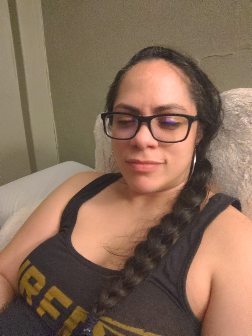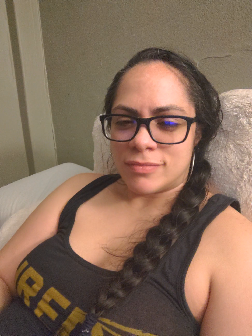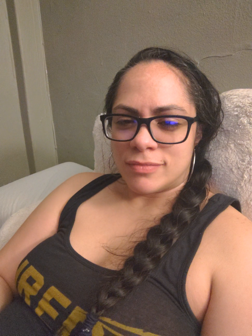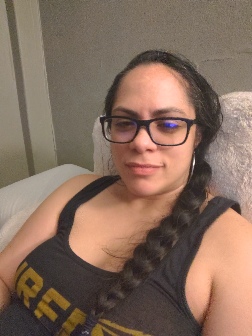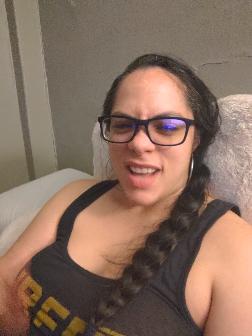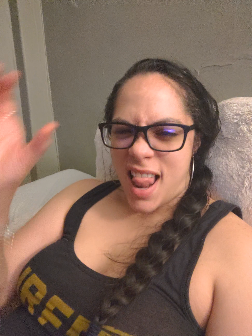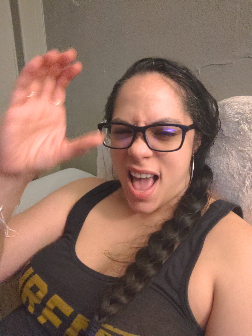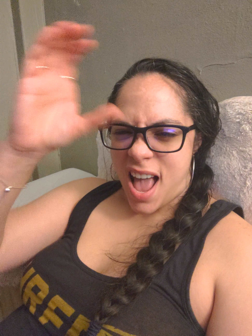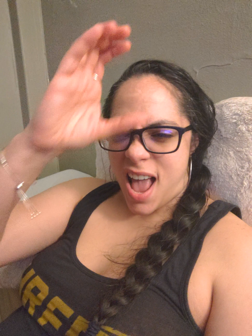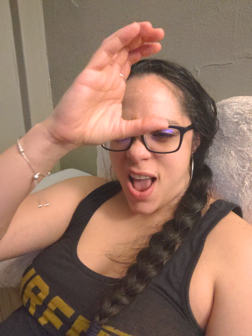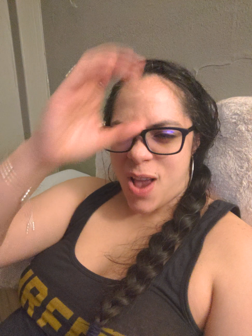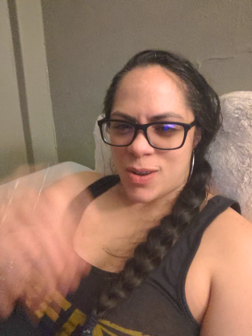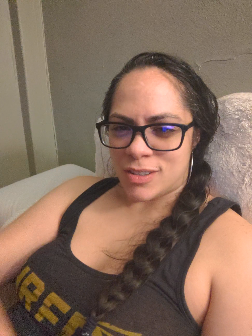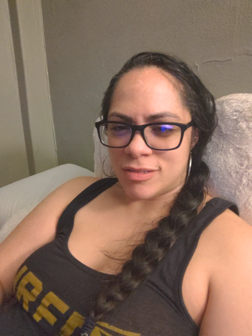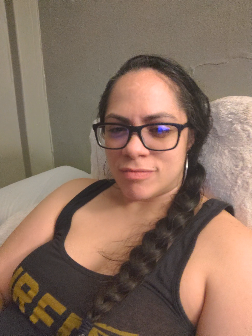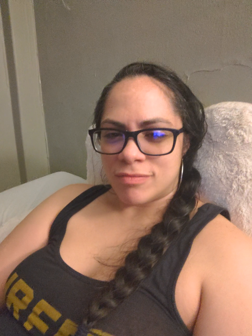cloud